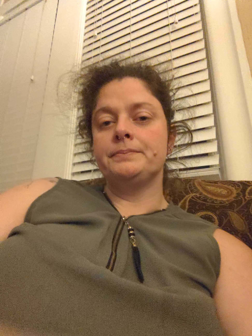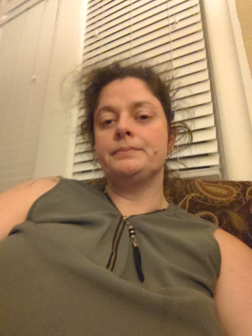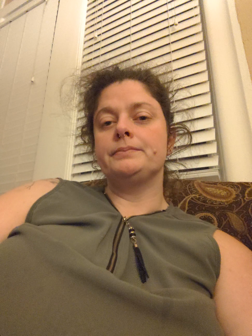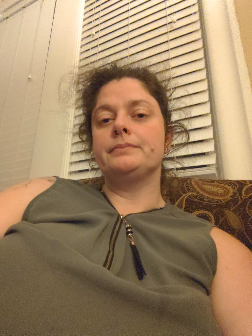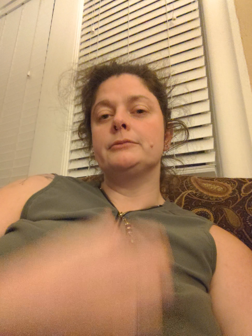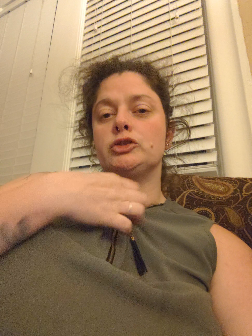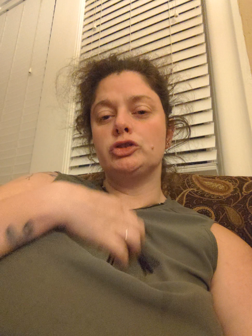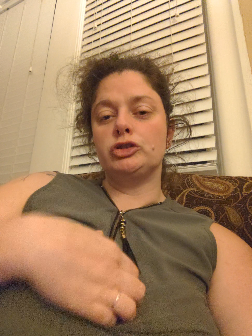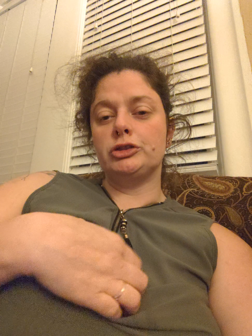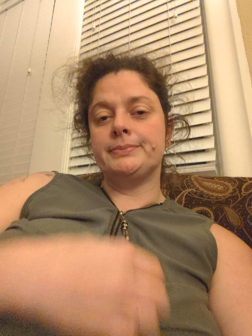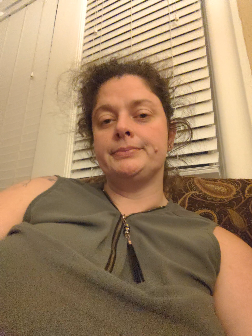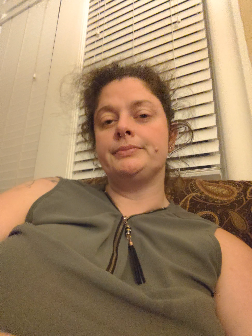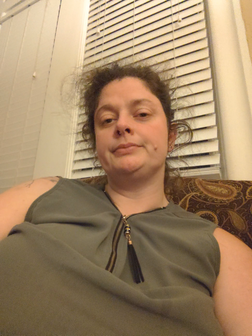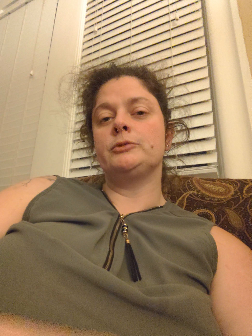hungry